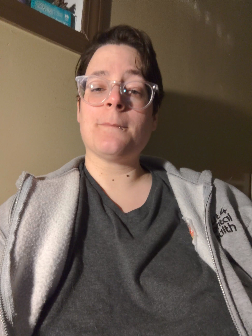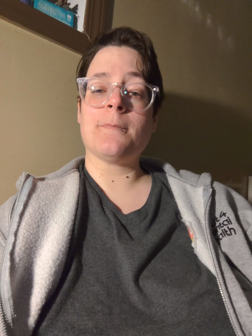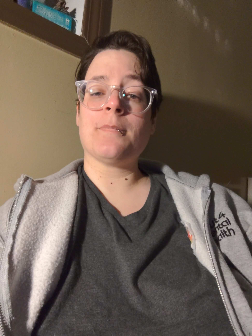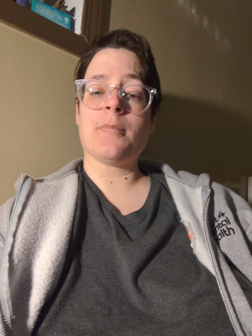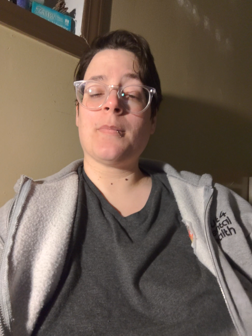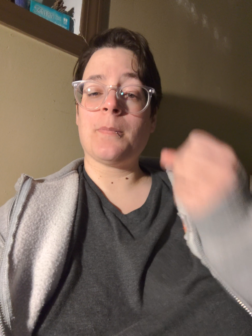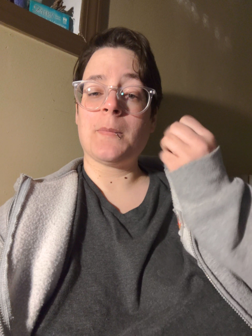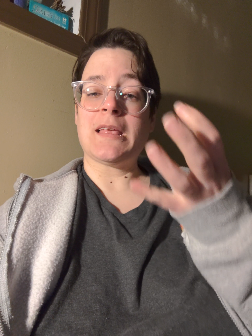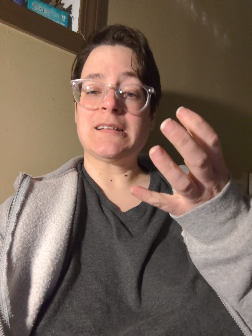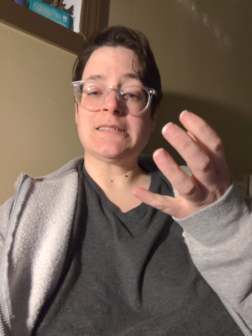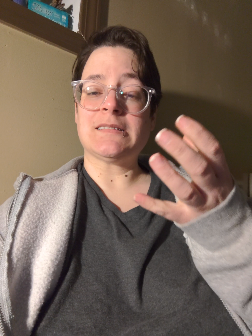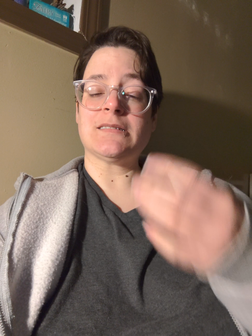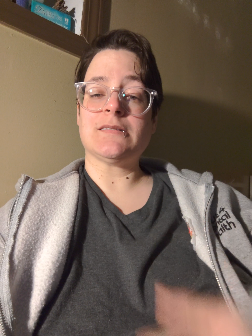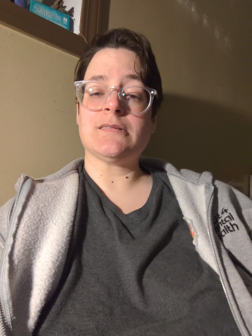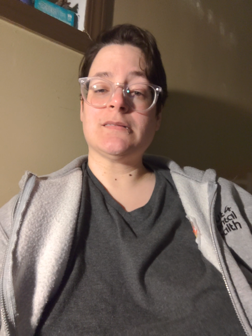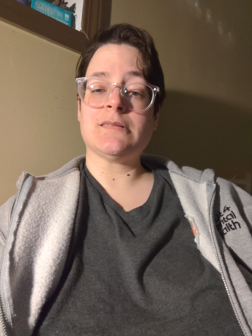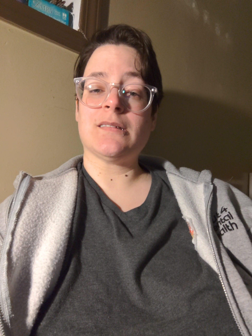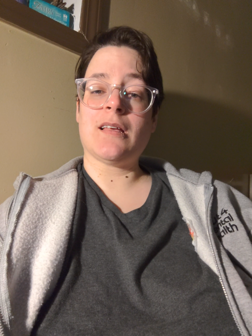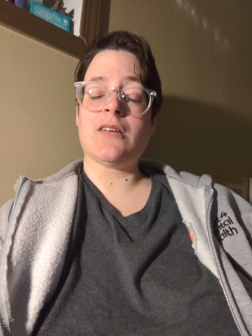many